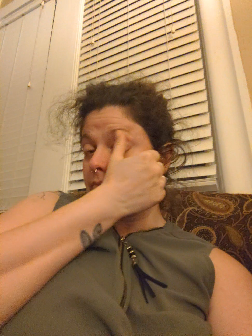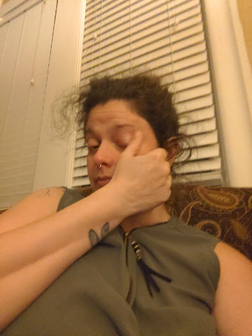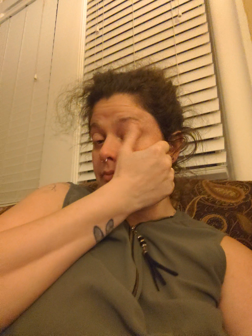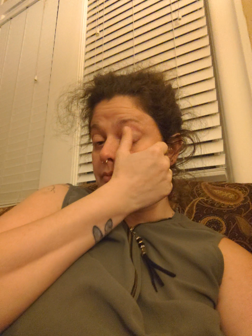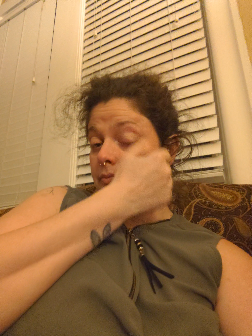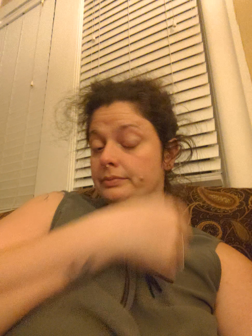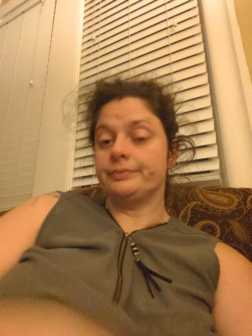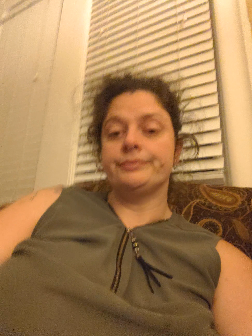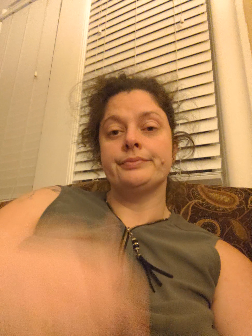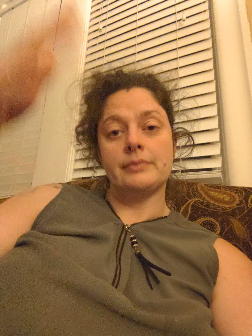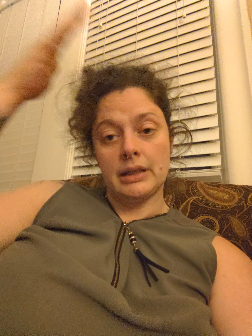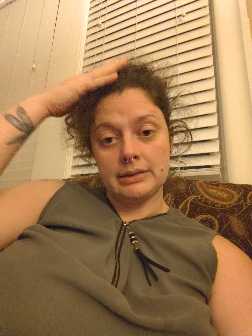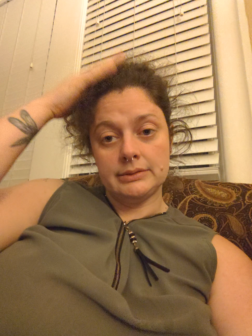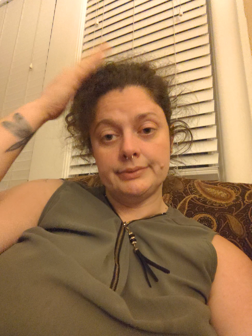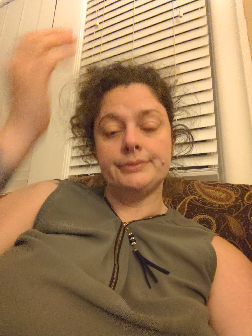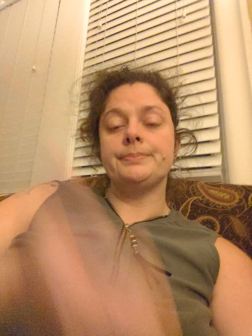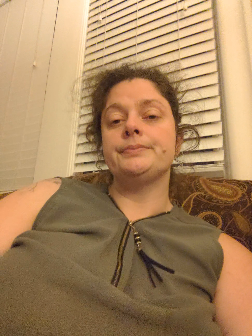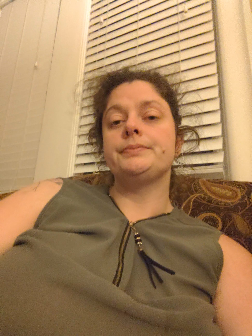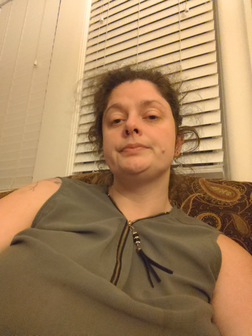hat